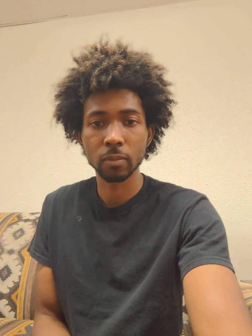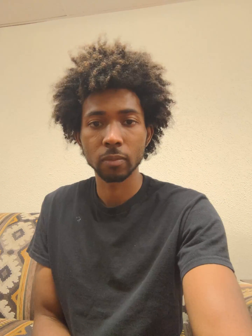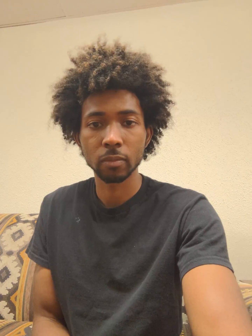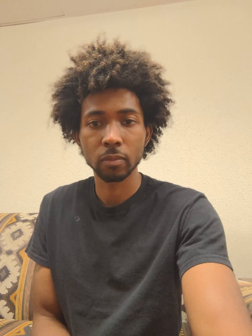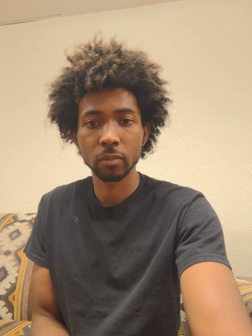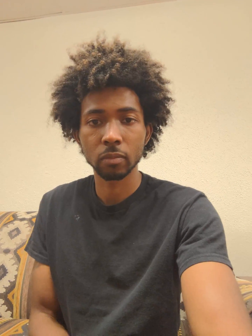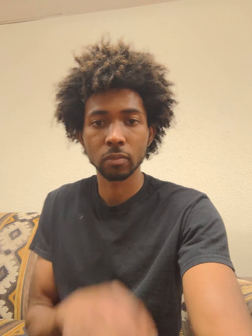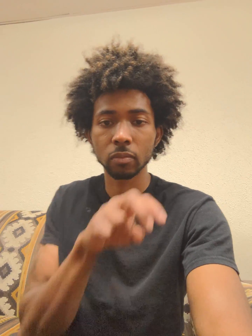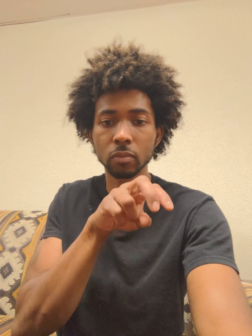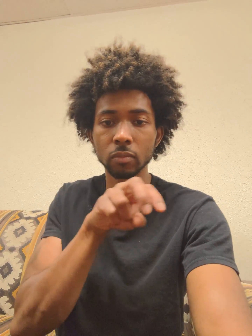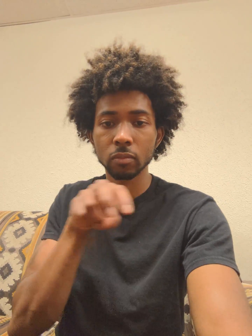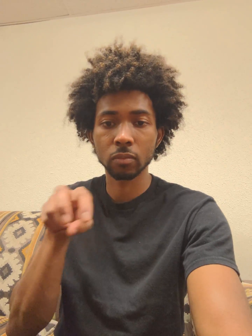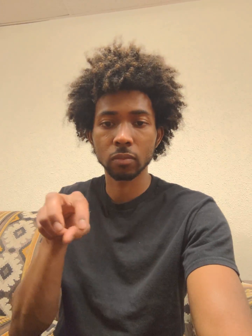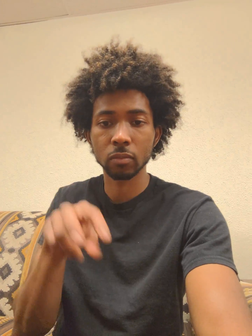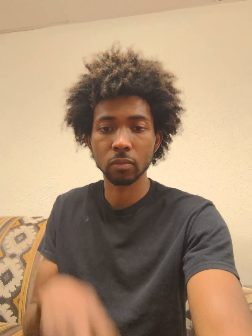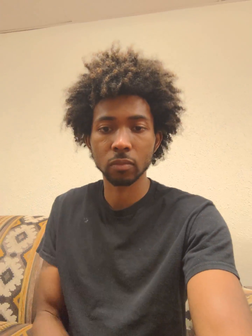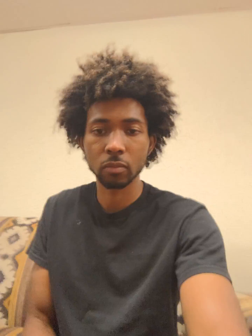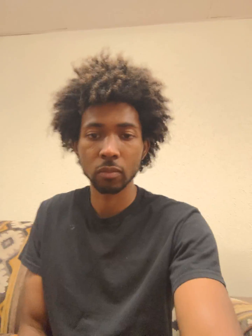couch